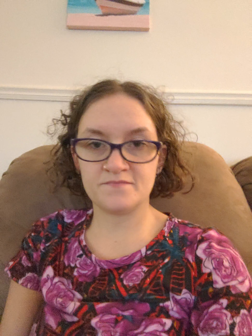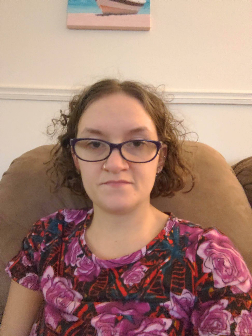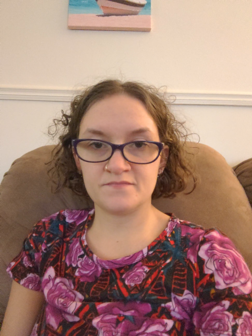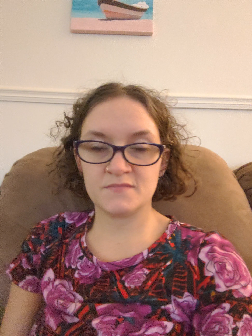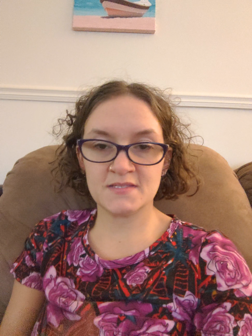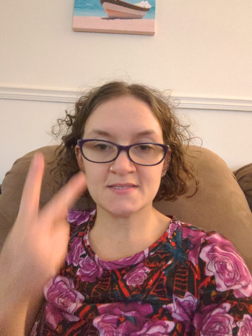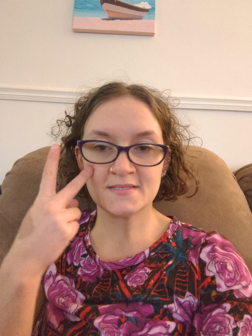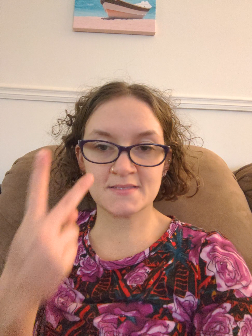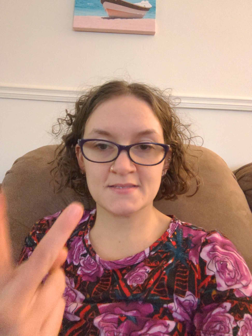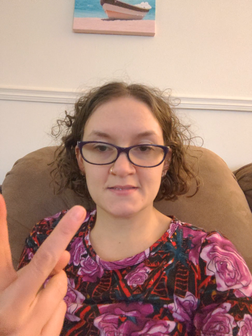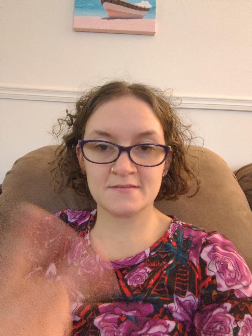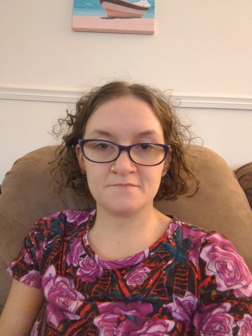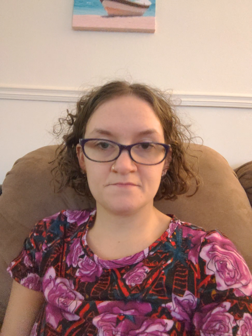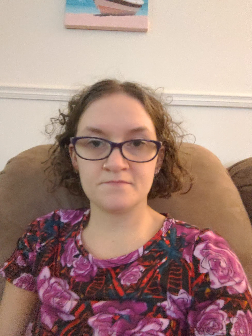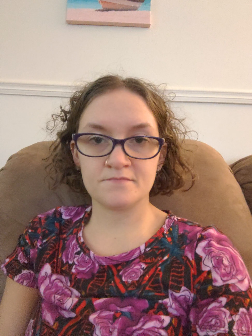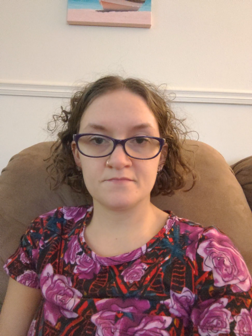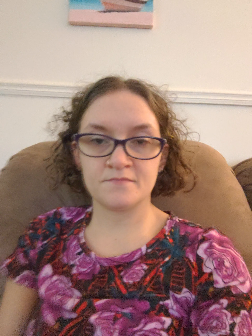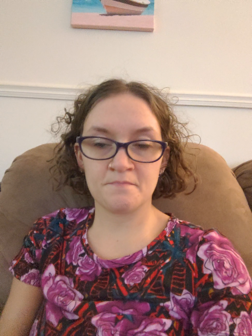see